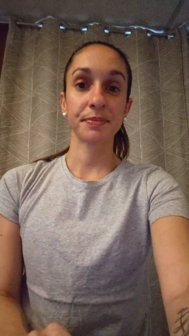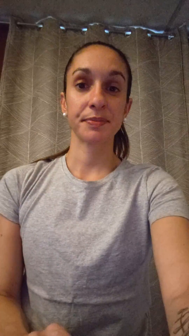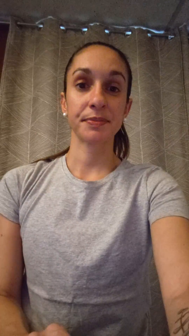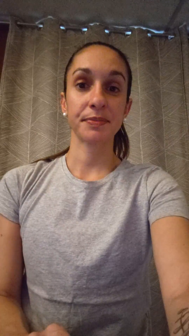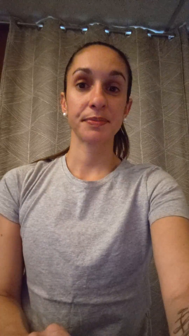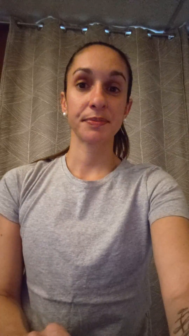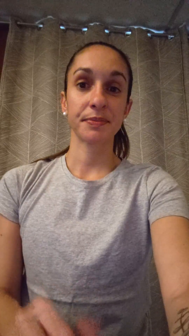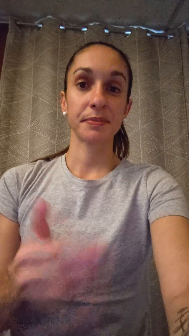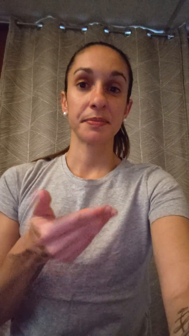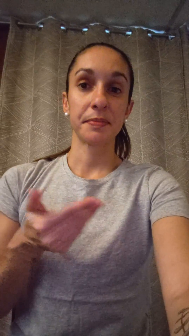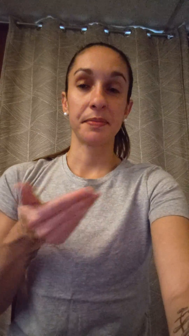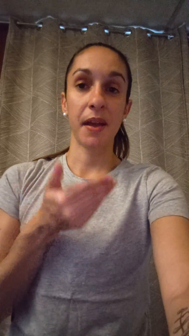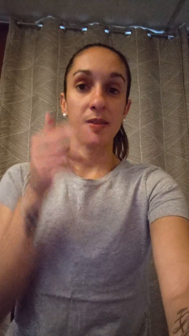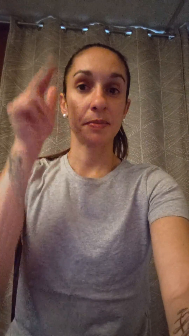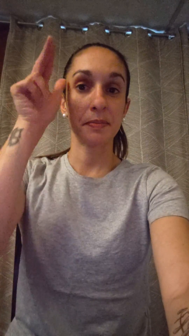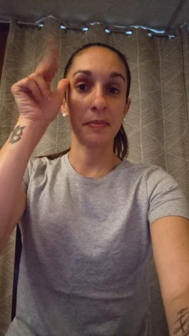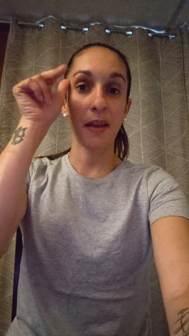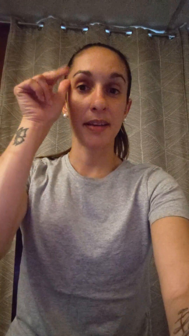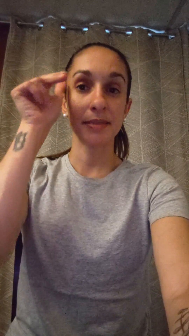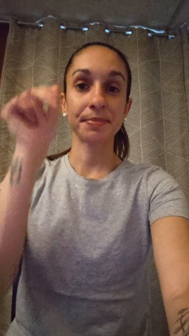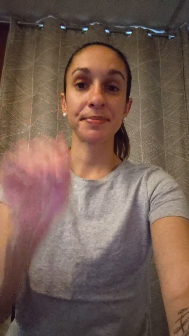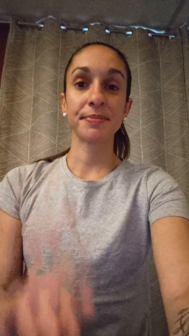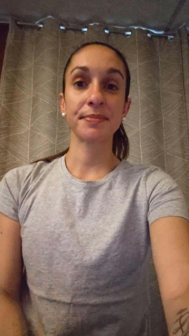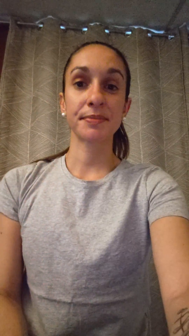pony